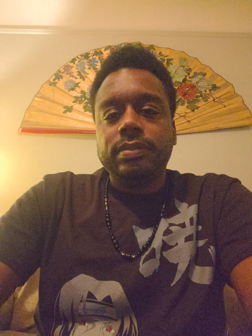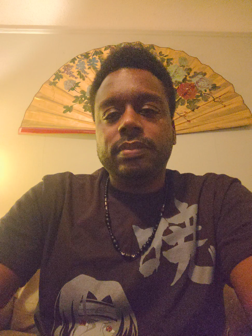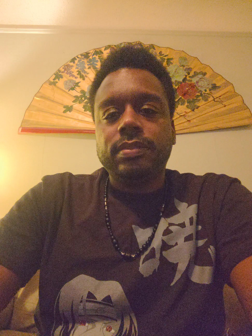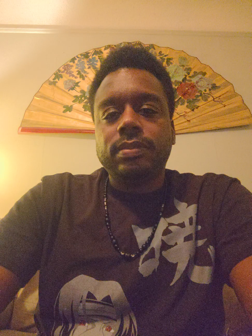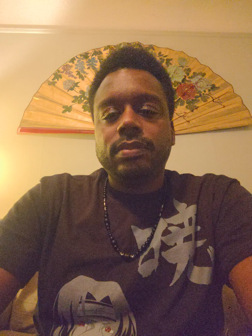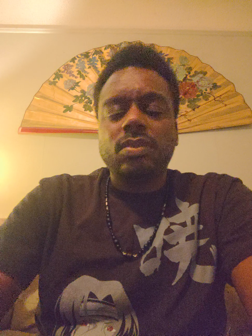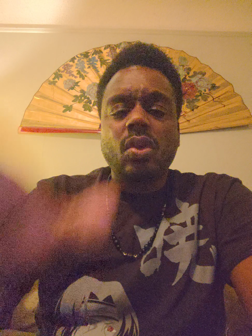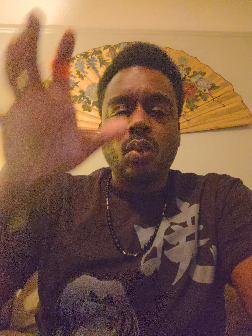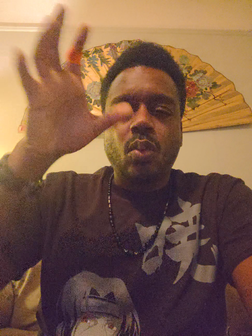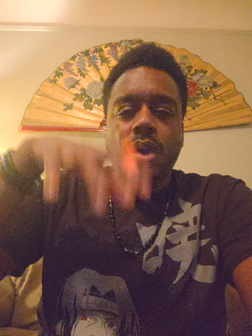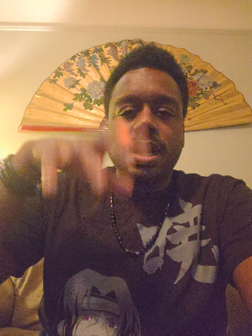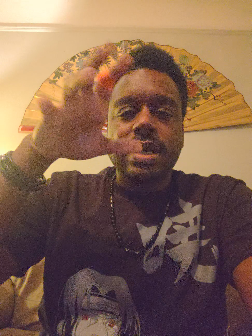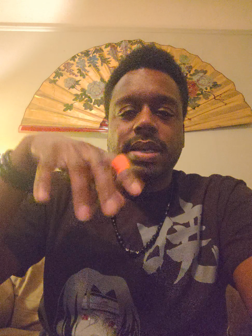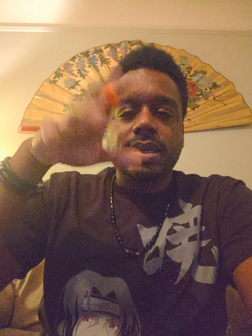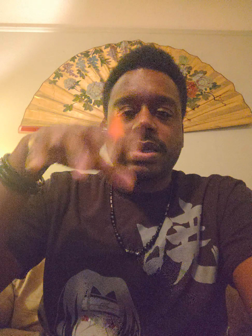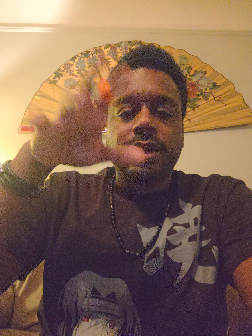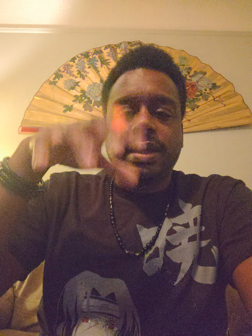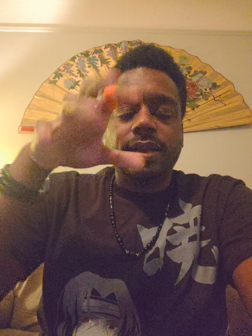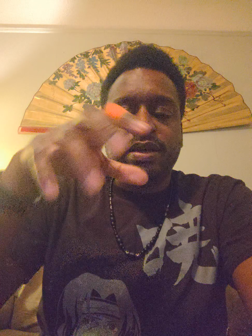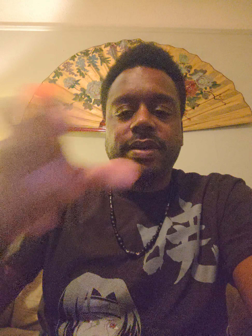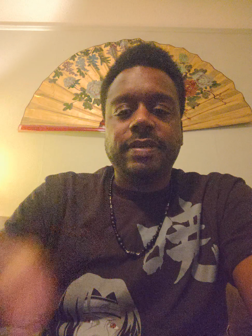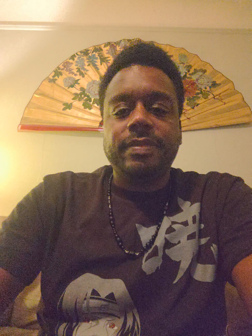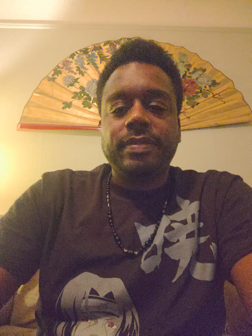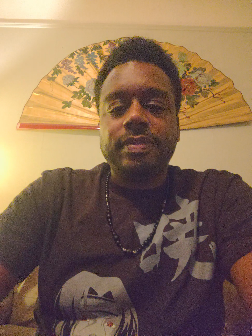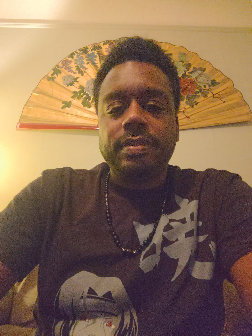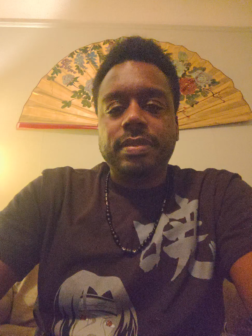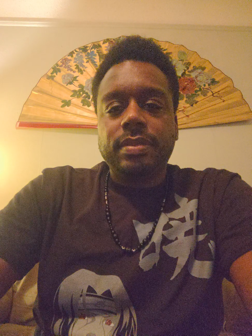rain